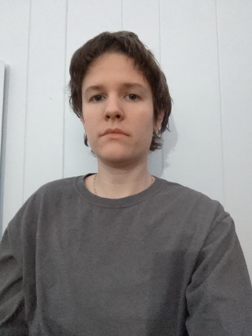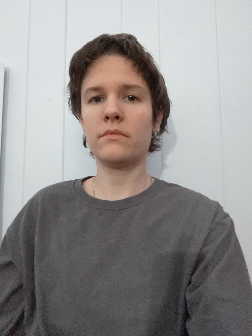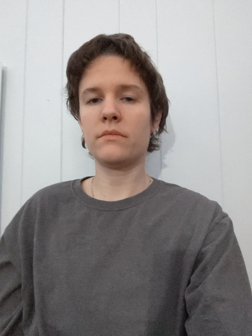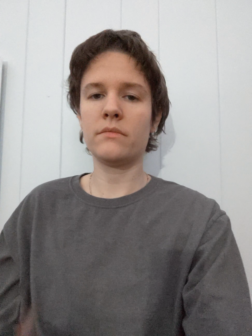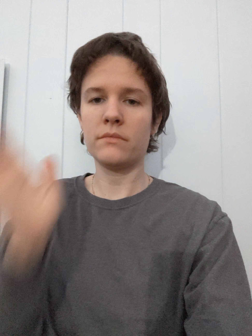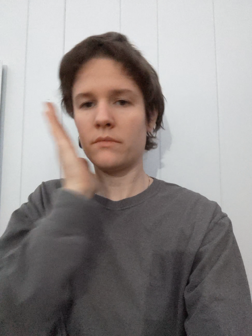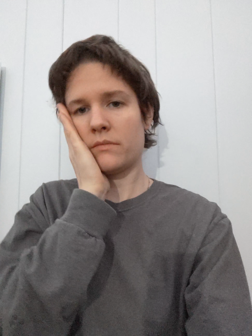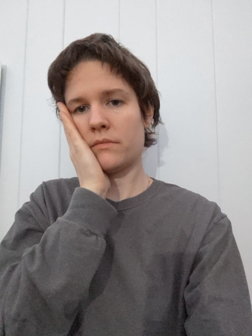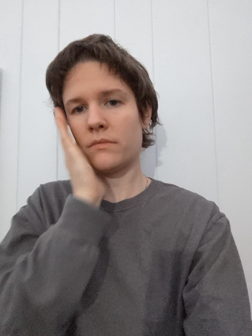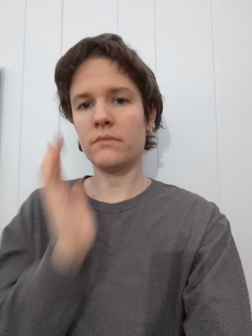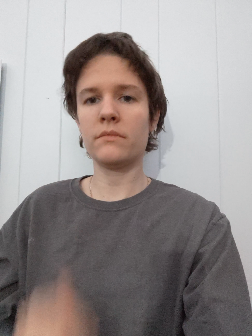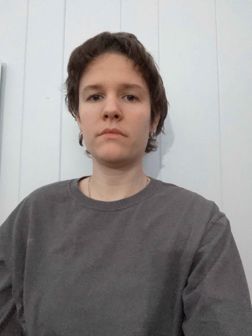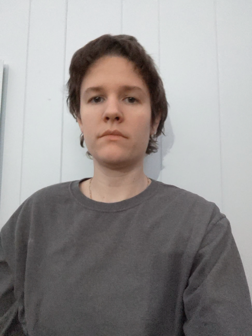bed